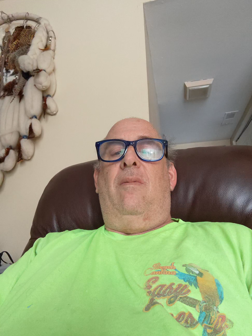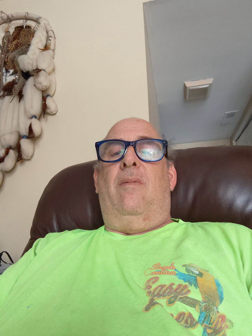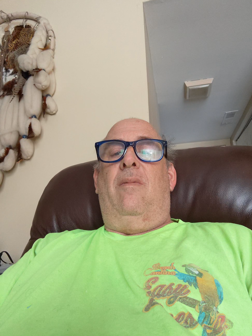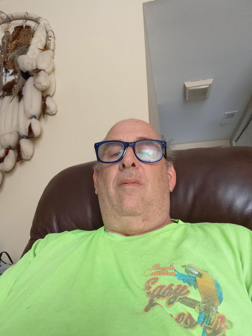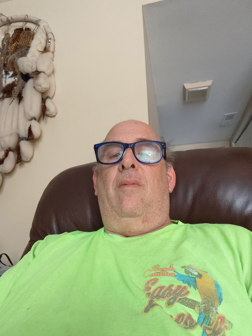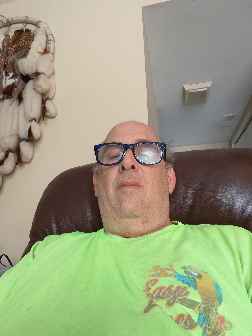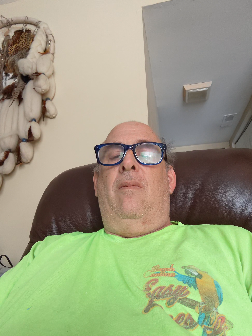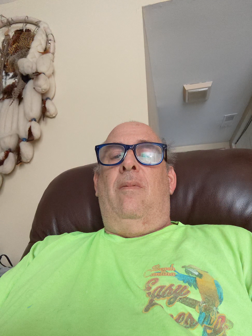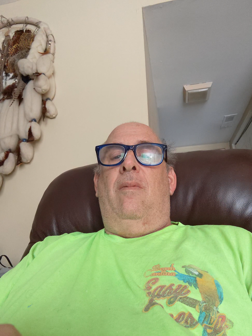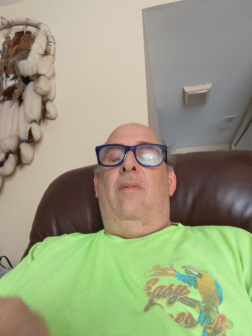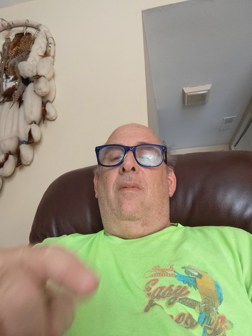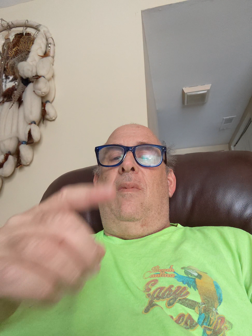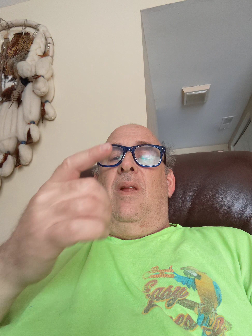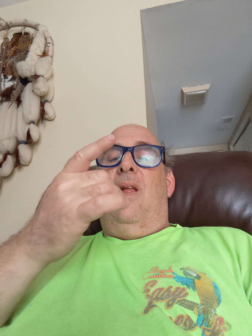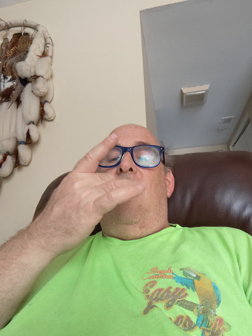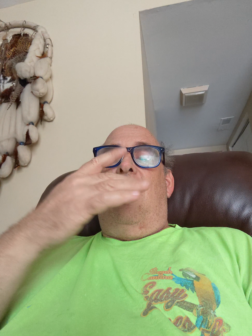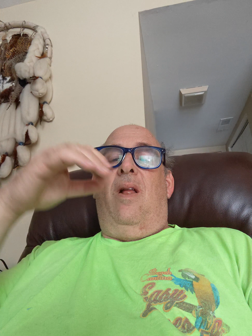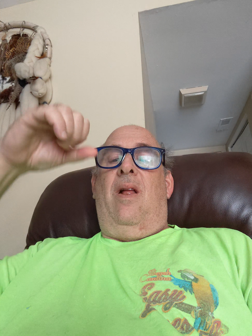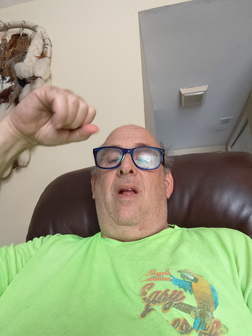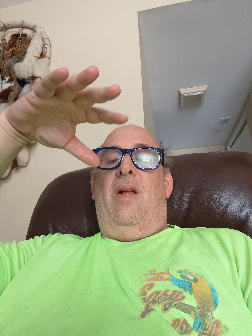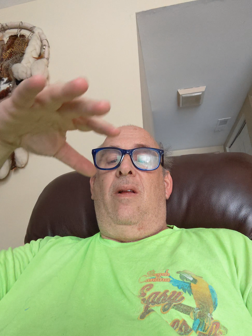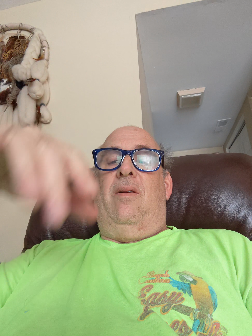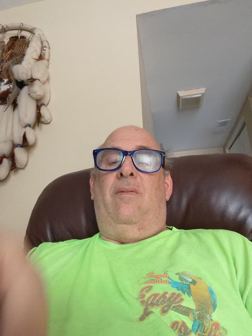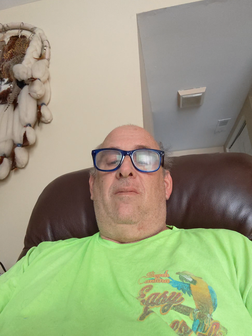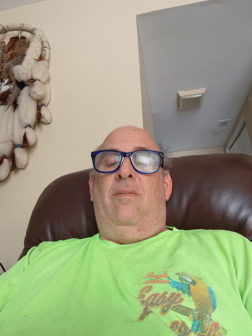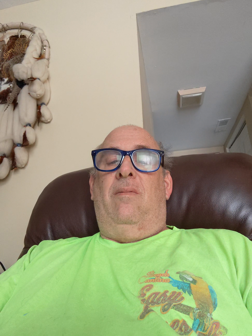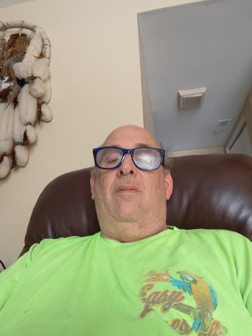lamp